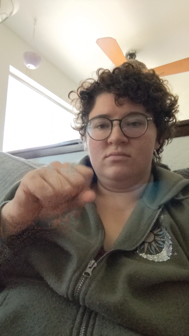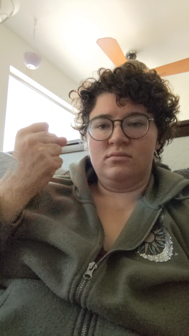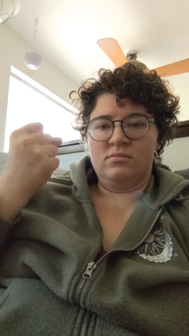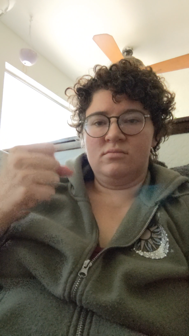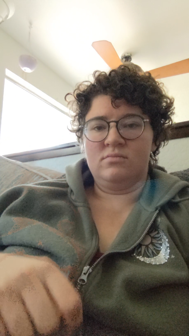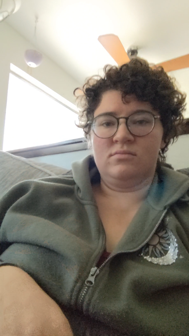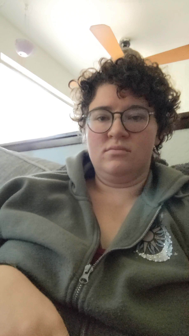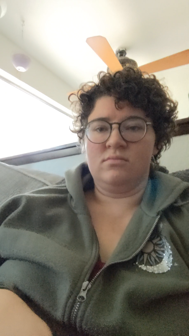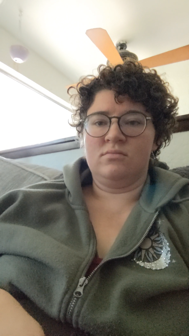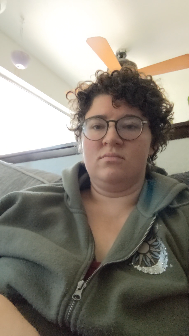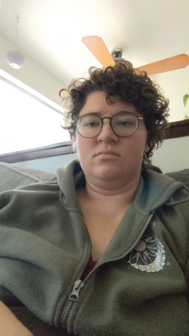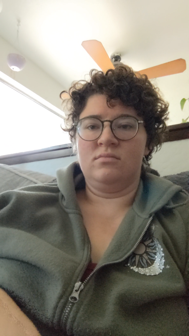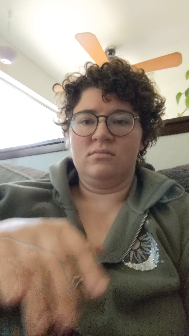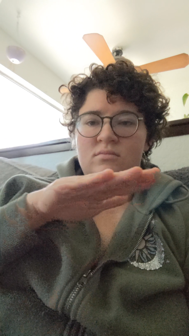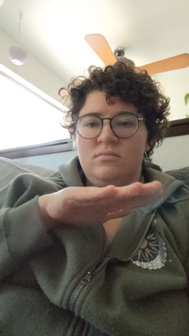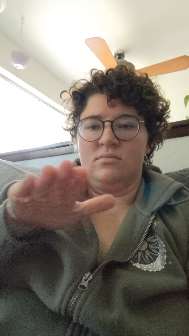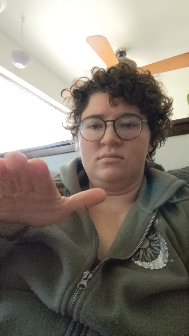nice